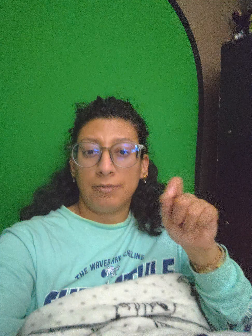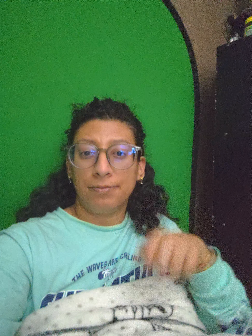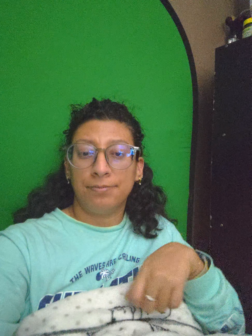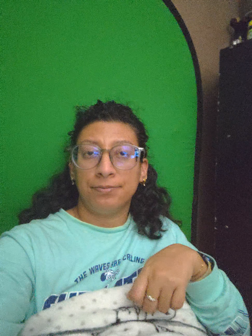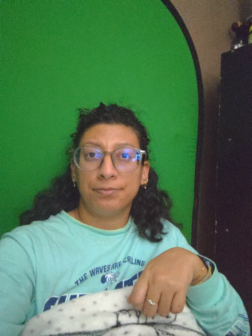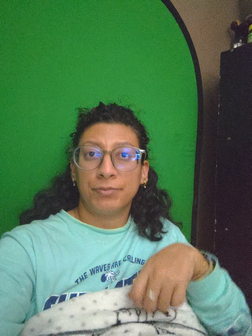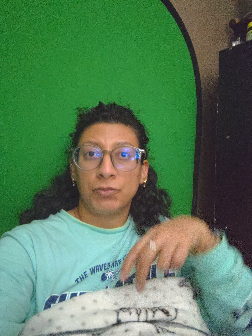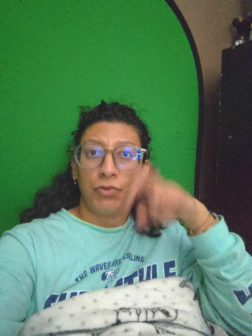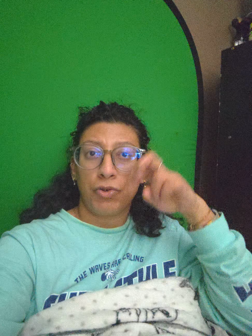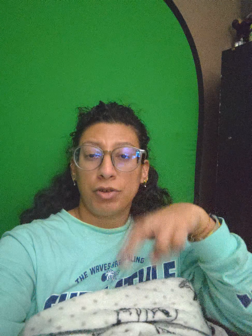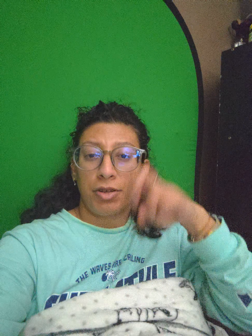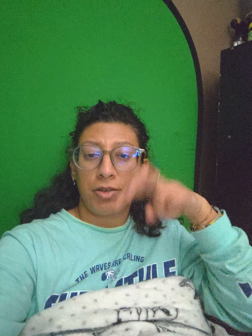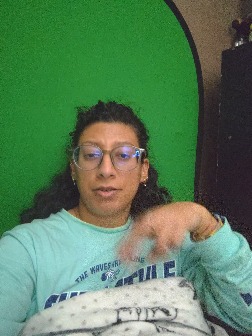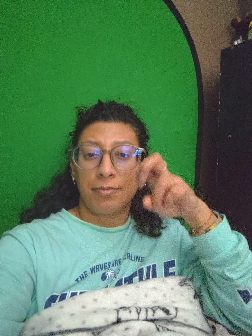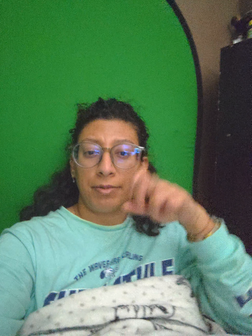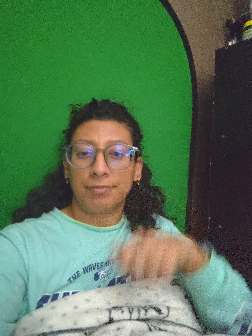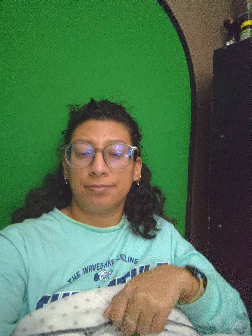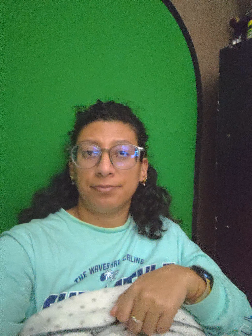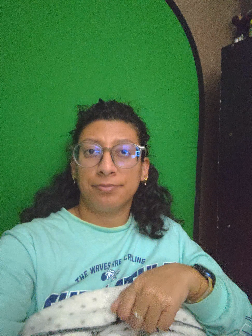jump